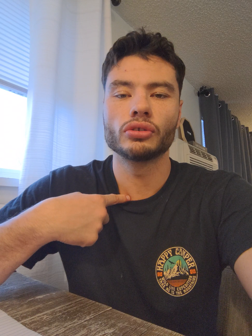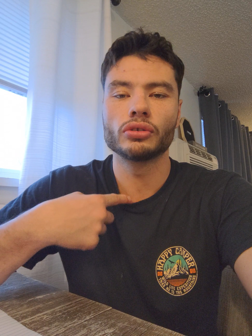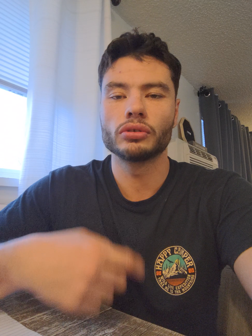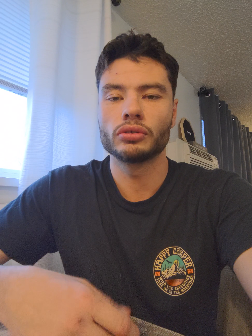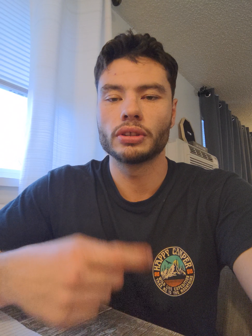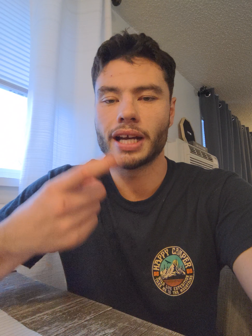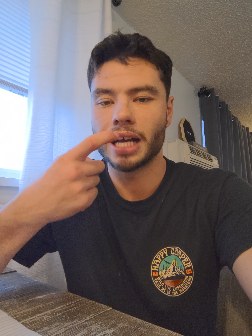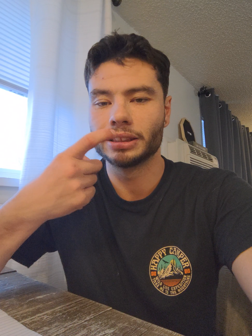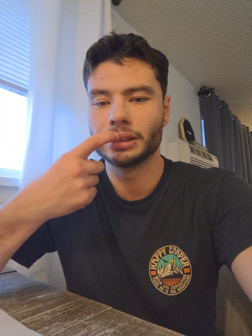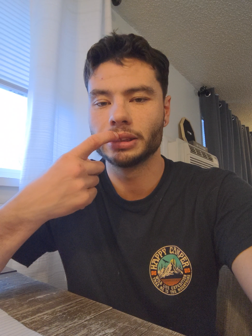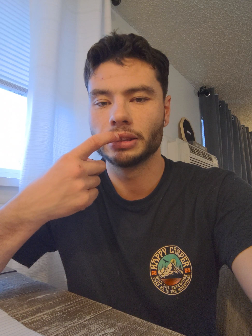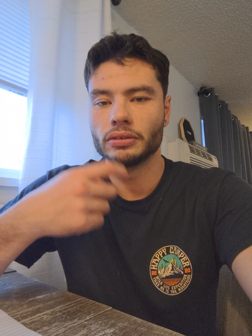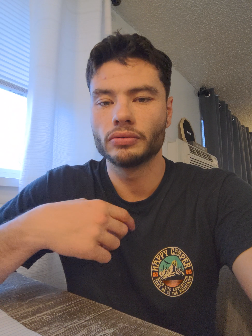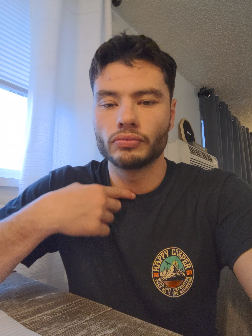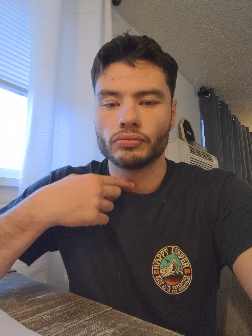window